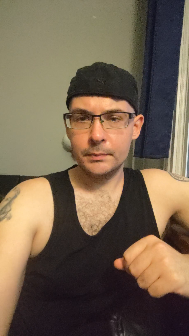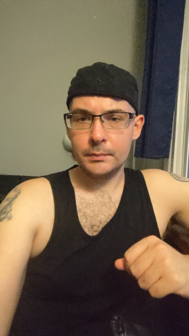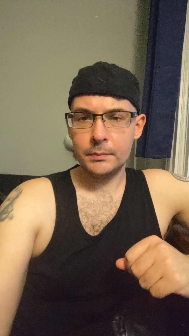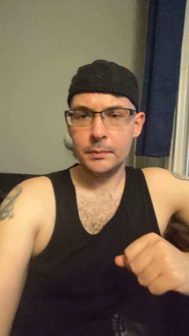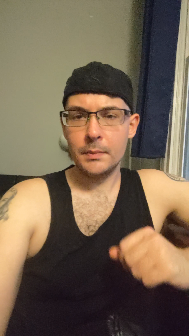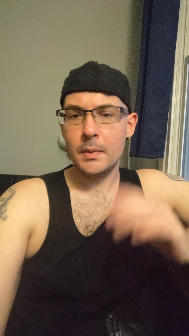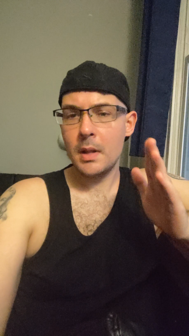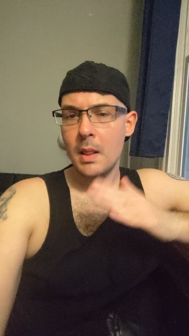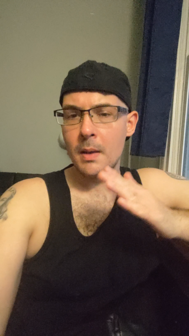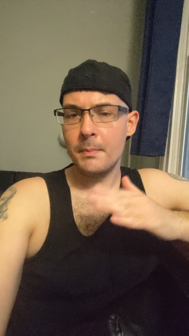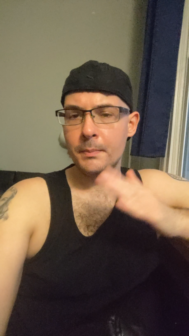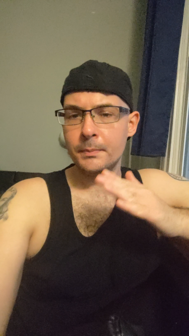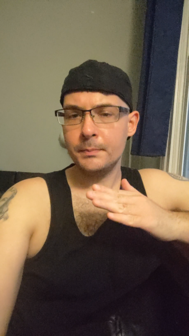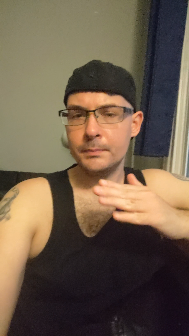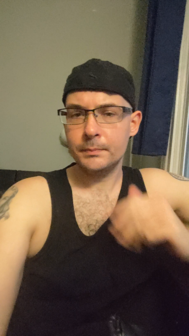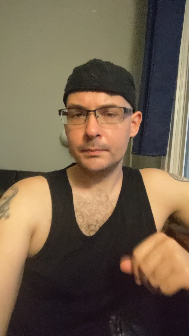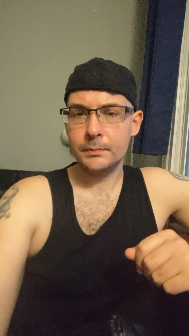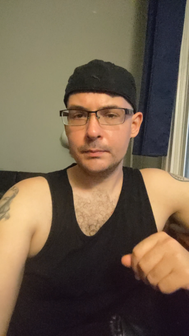clap